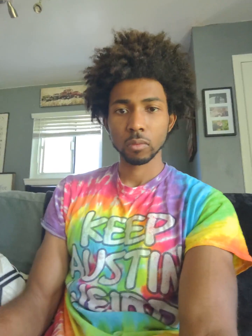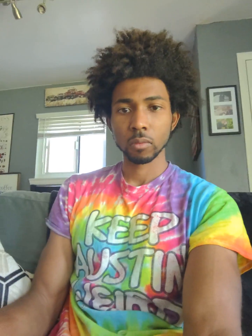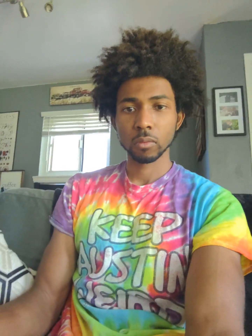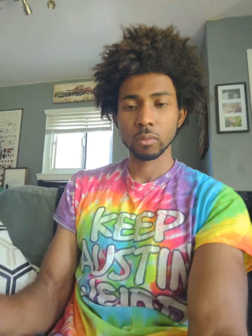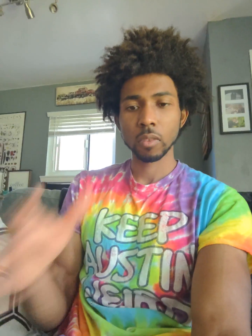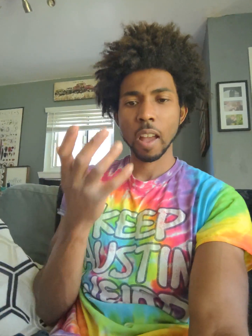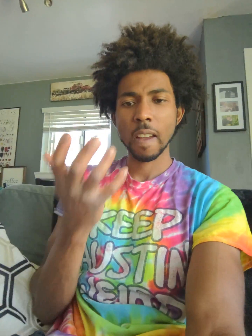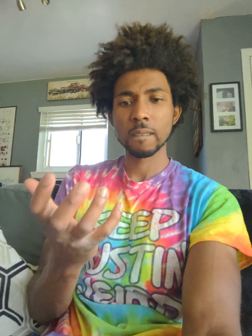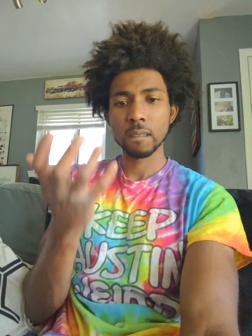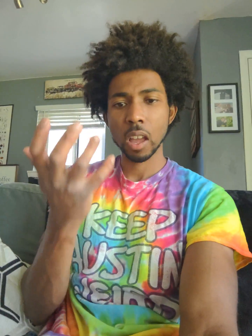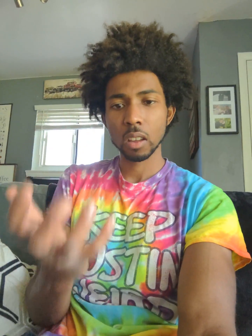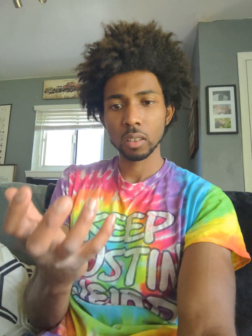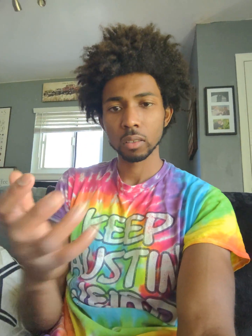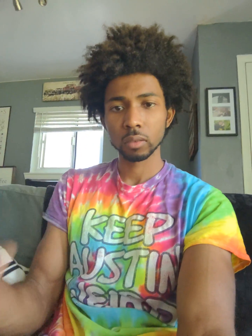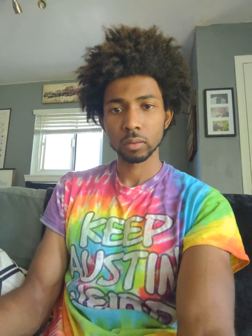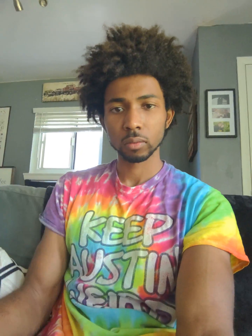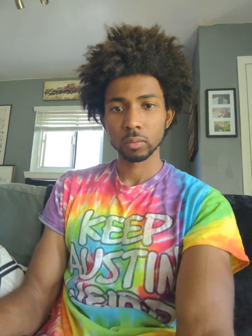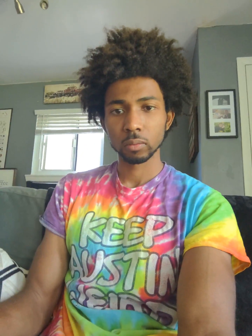heavy